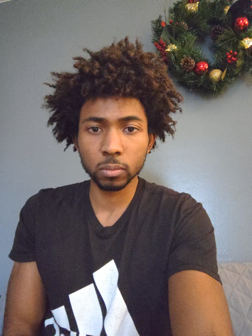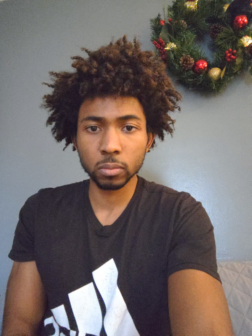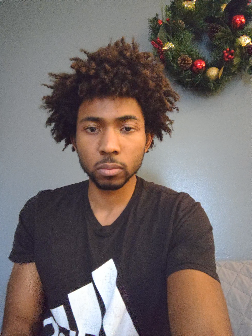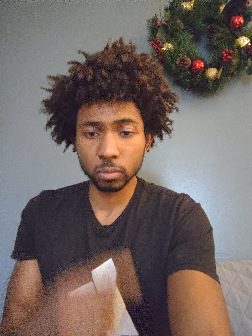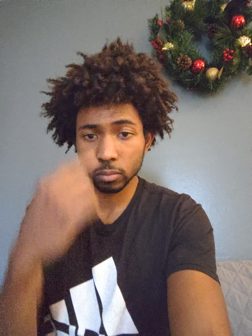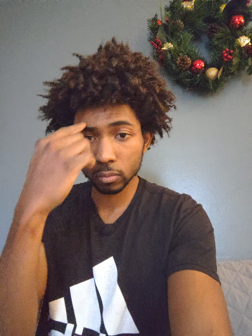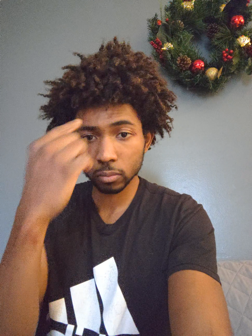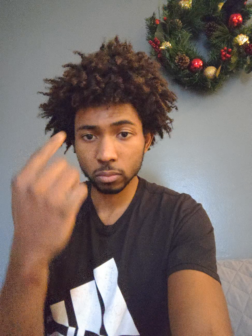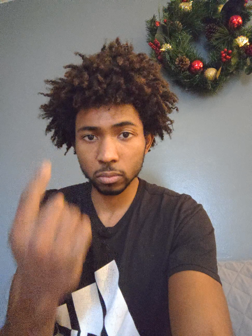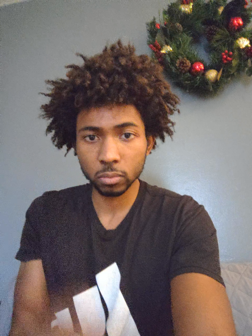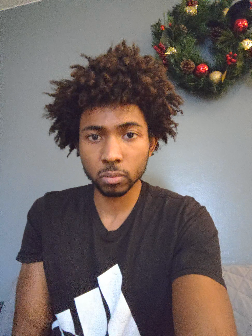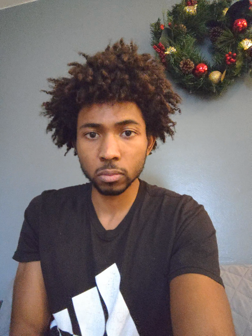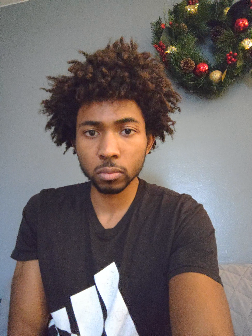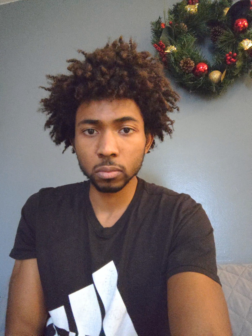penny